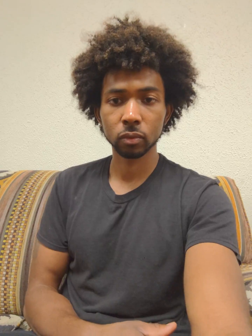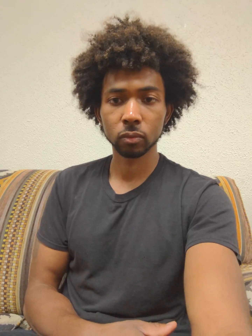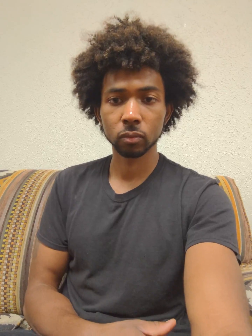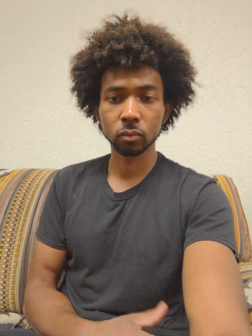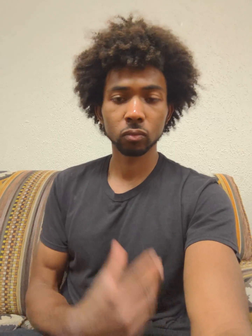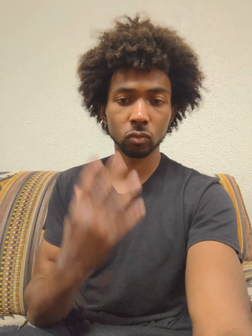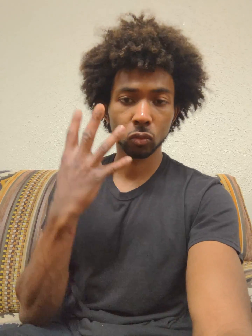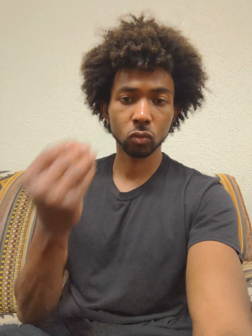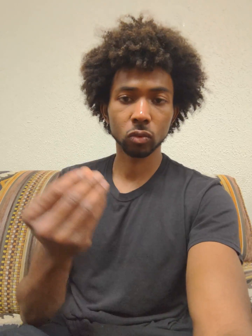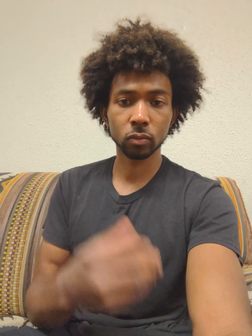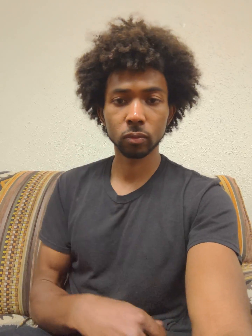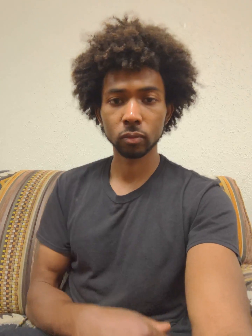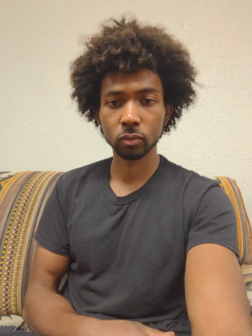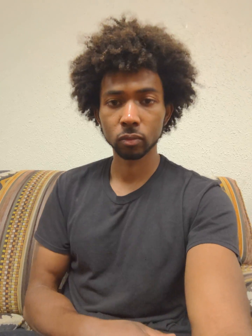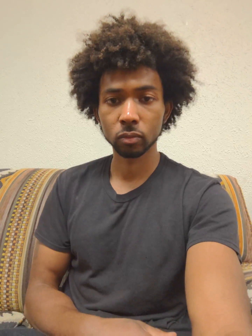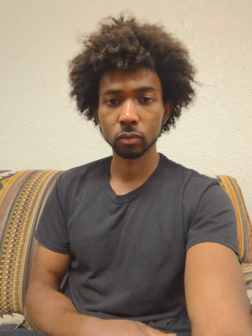got to